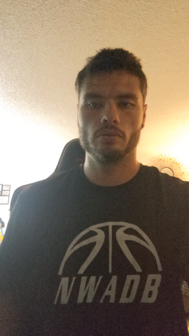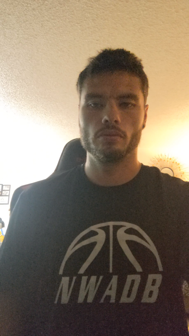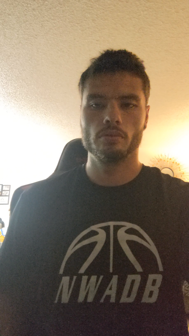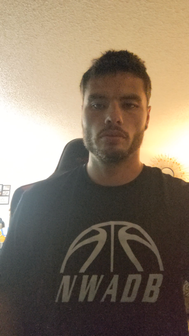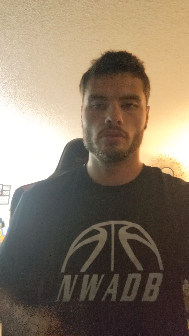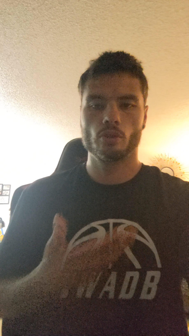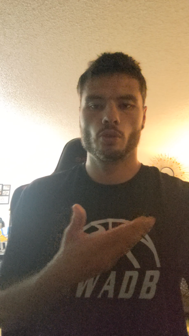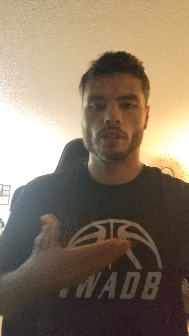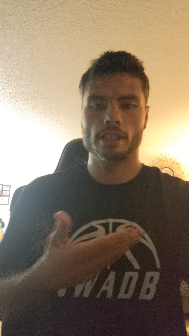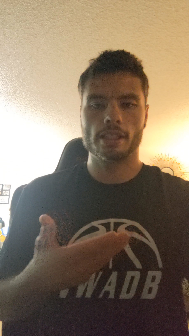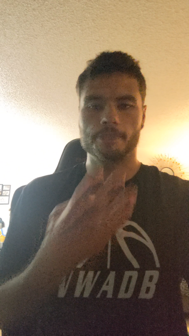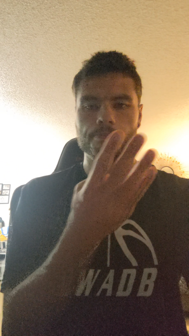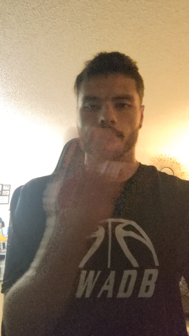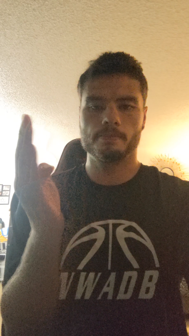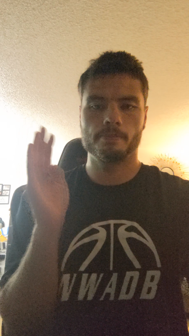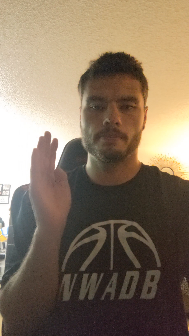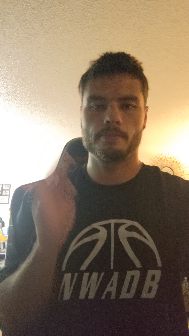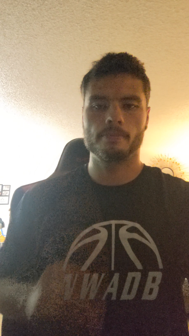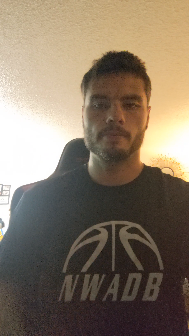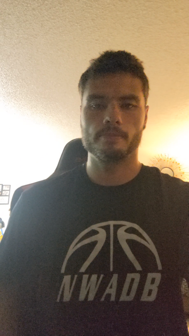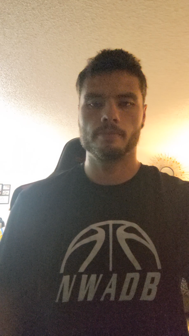crib